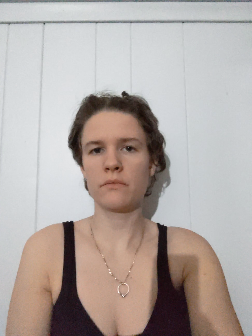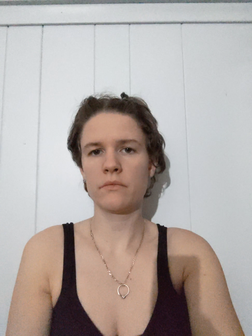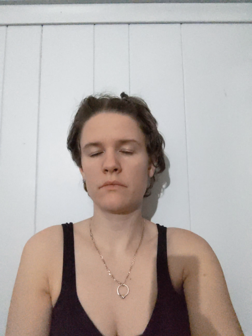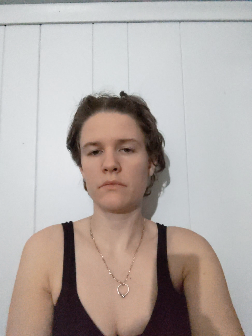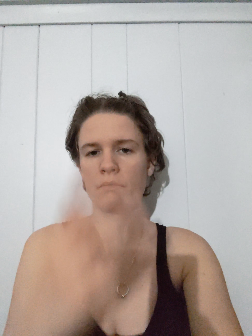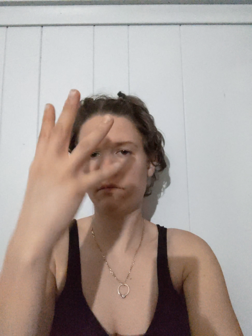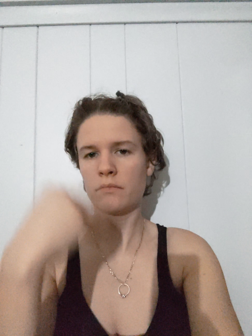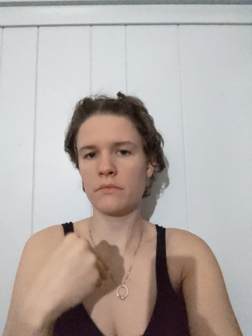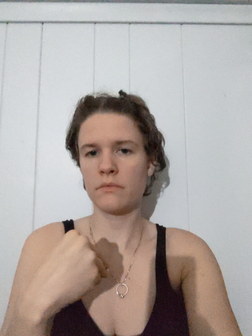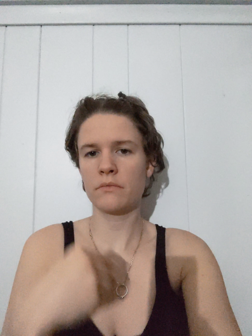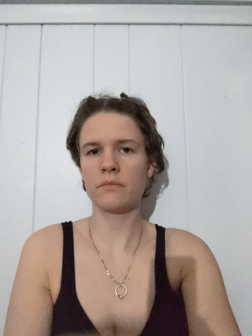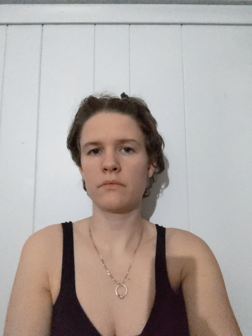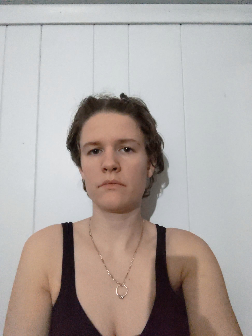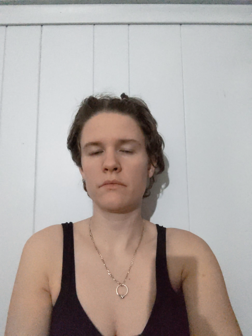sleep